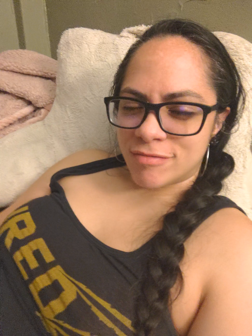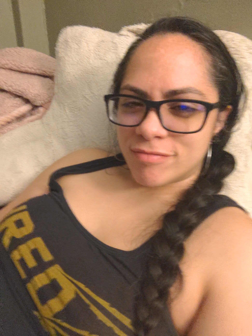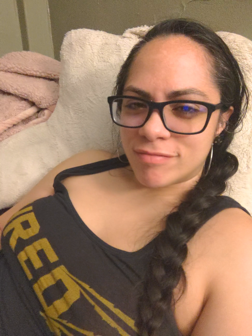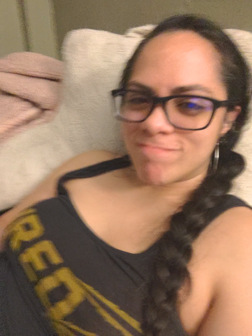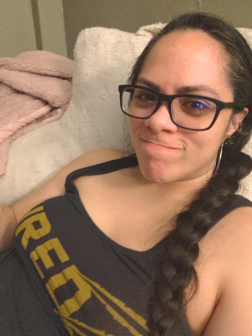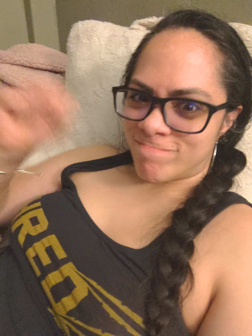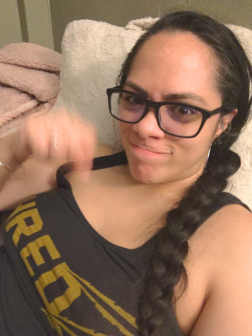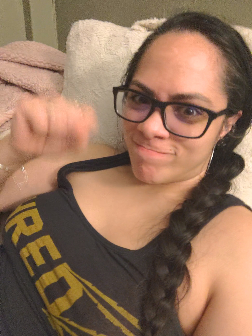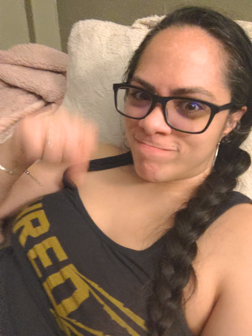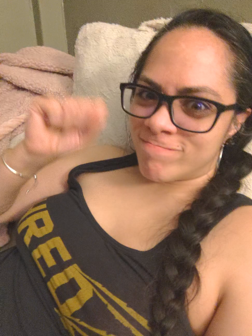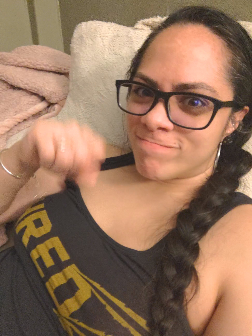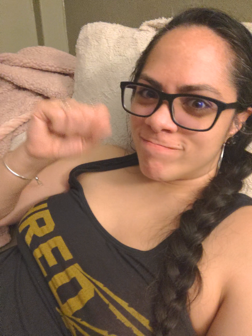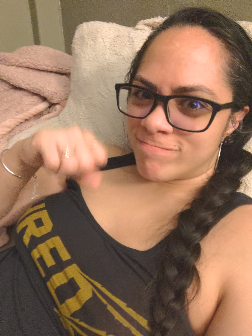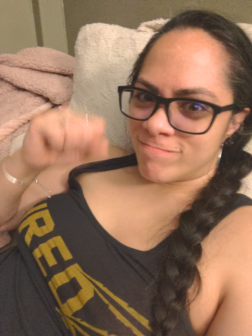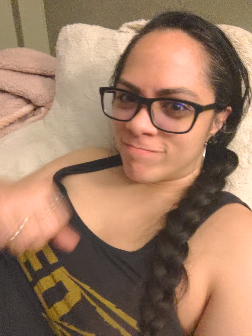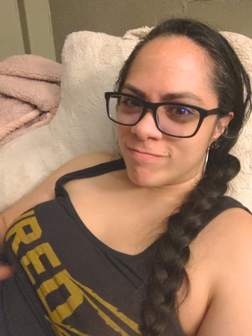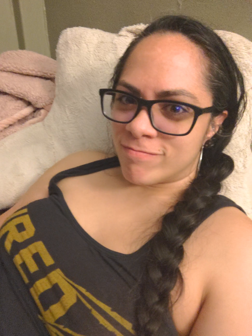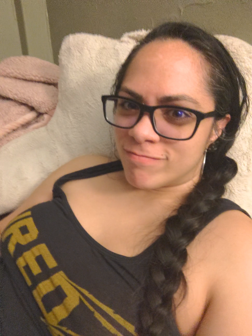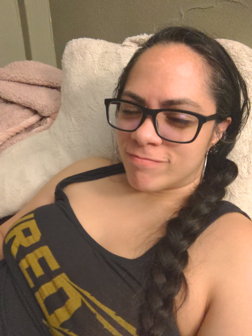yes